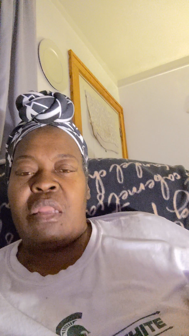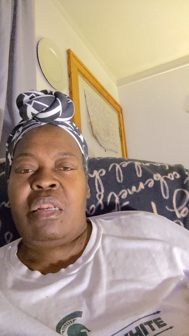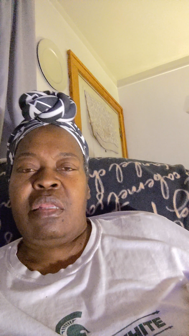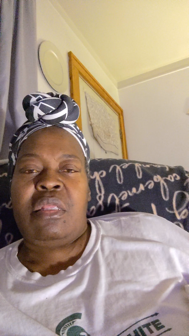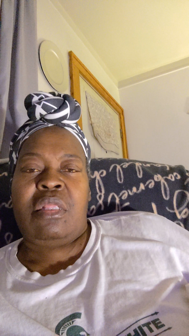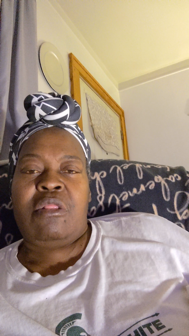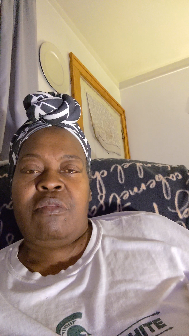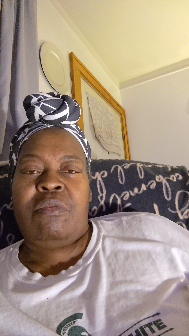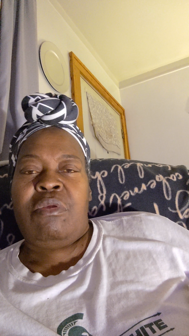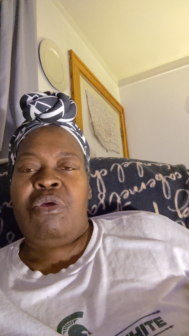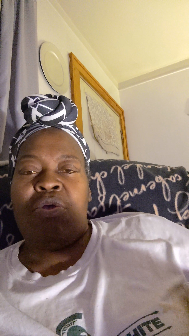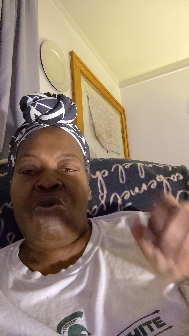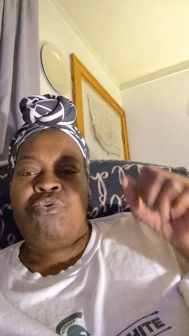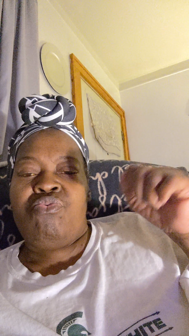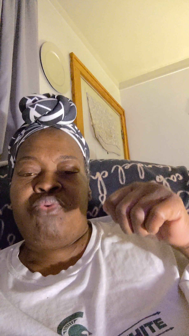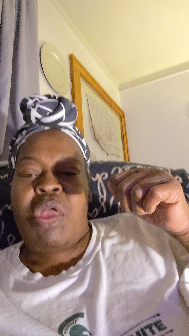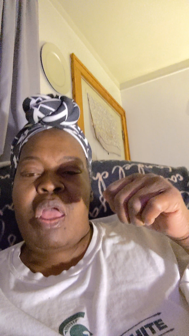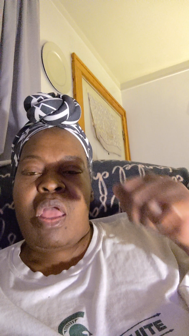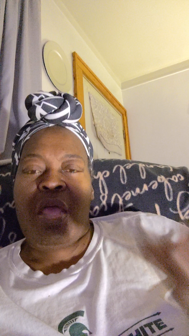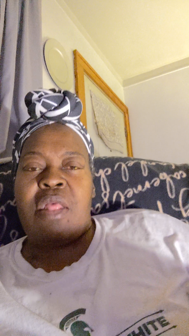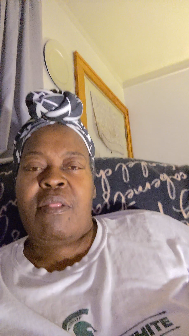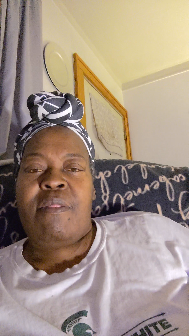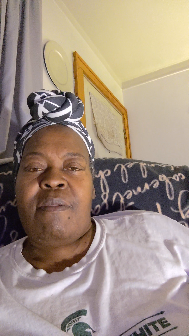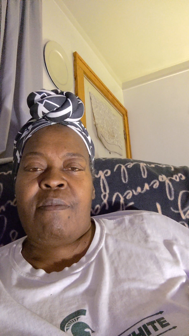rock